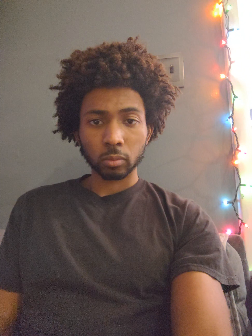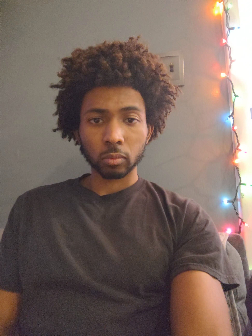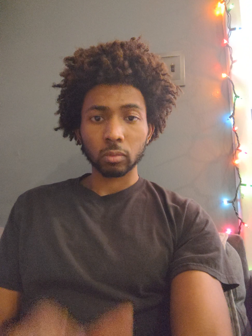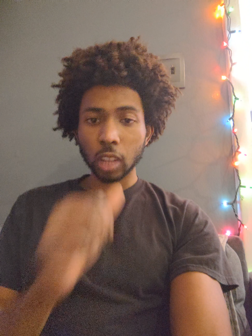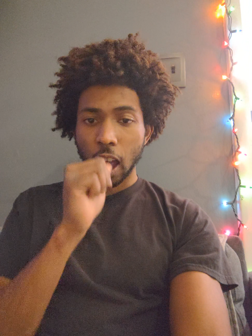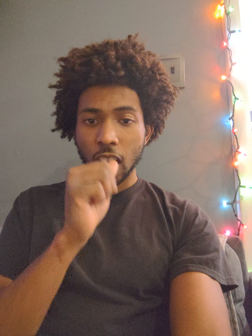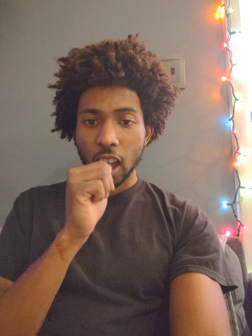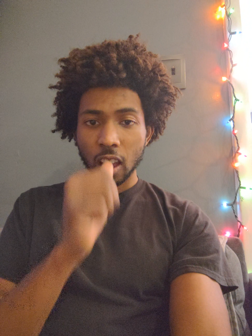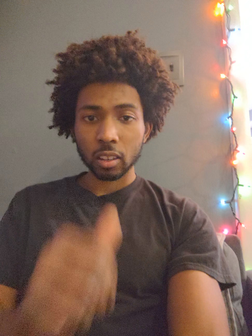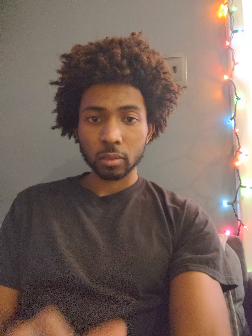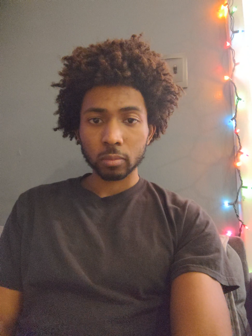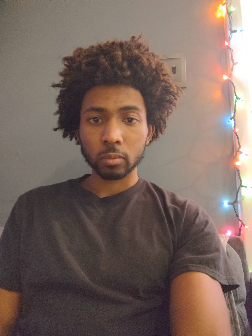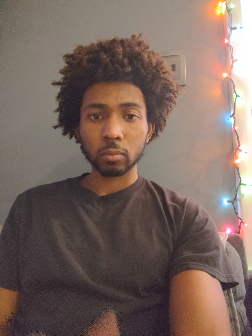not